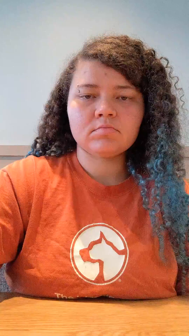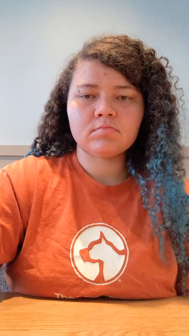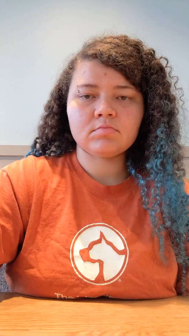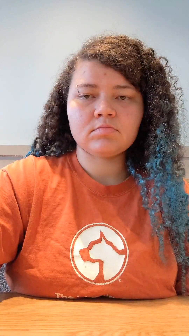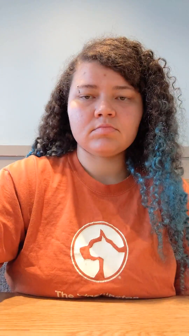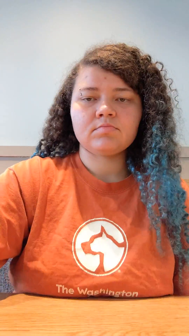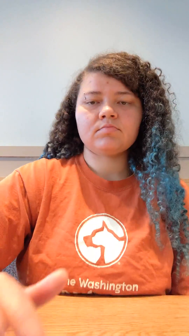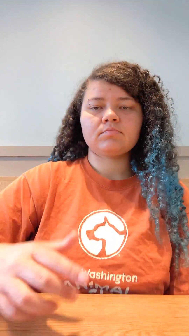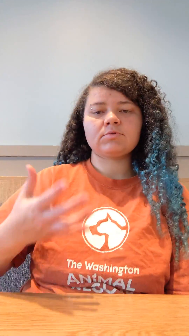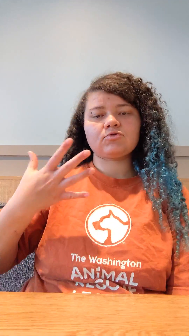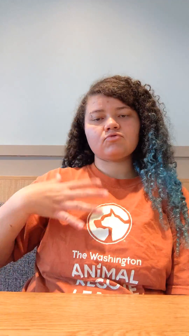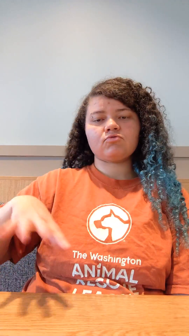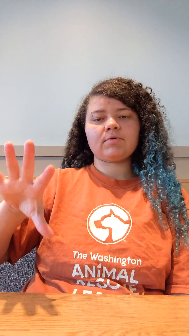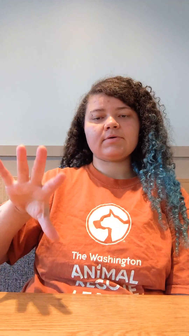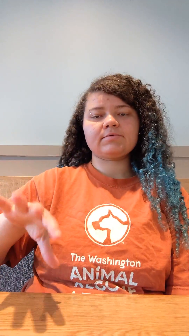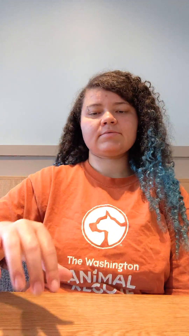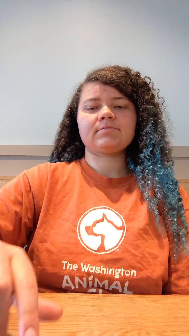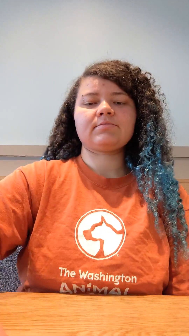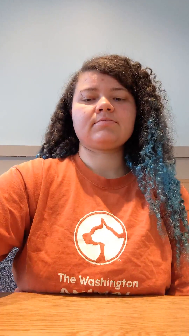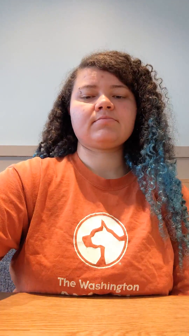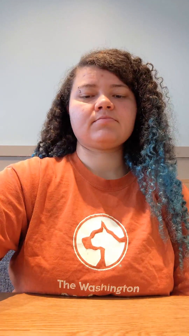dress